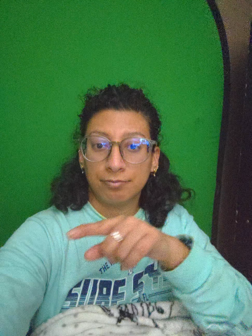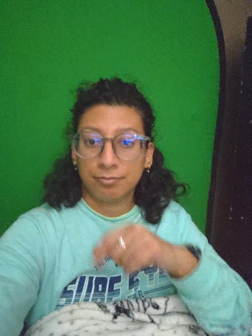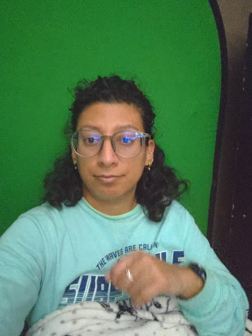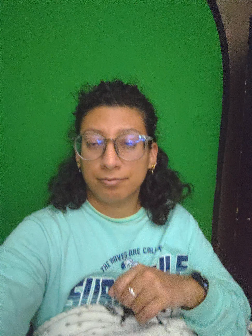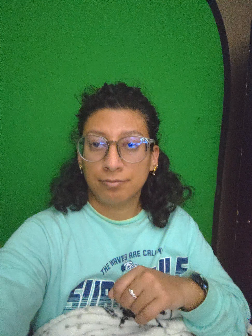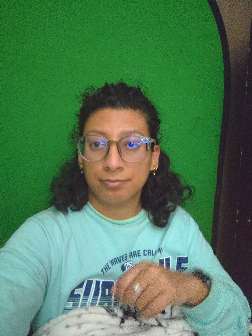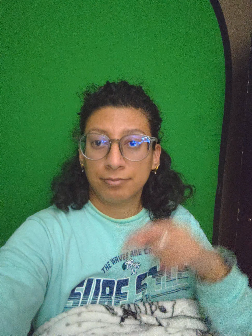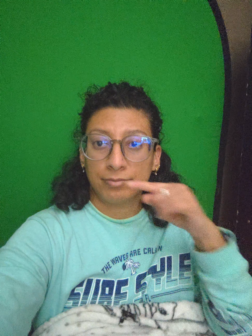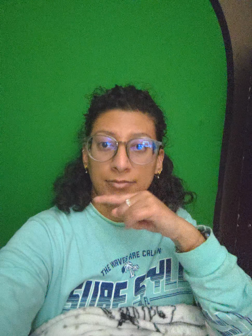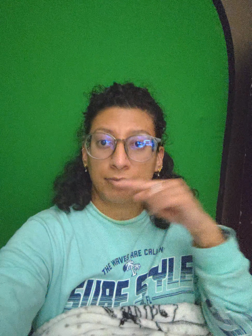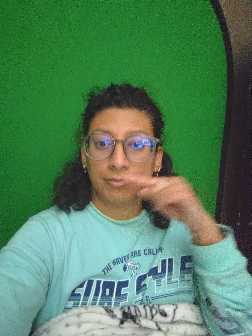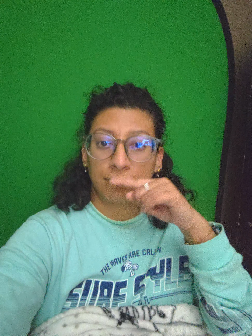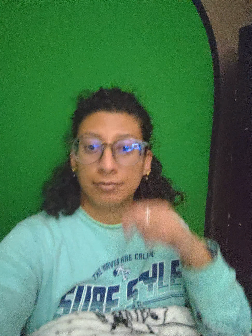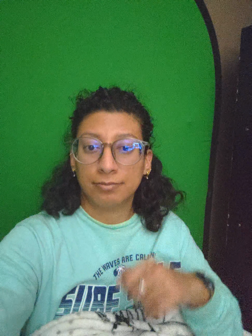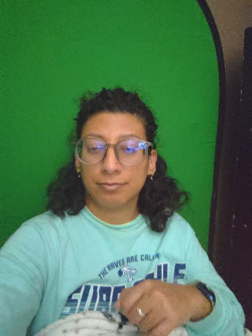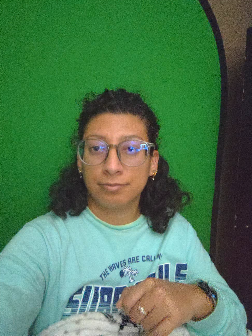toothbrush